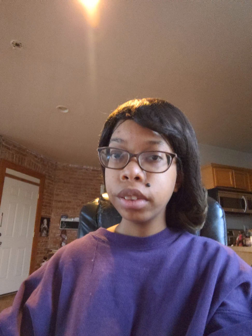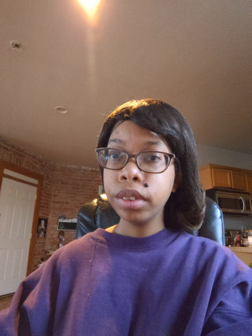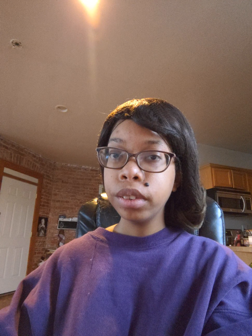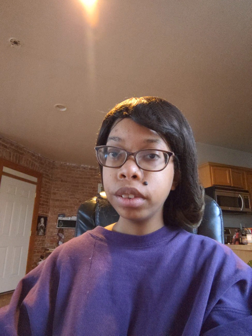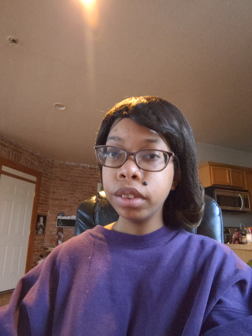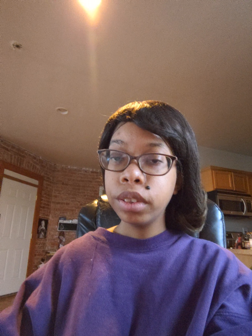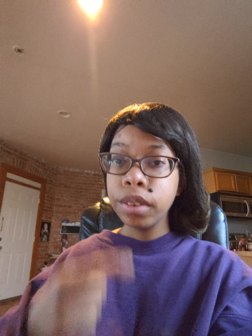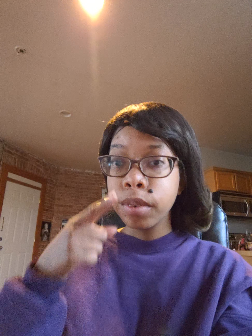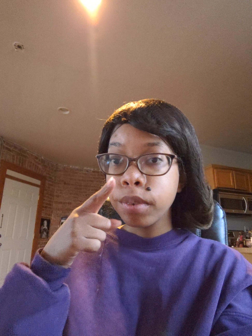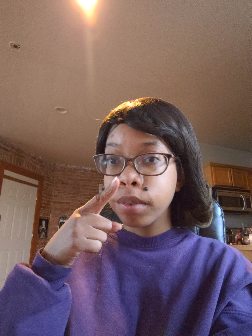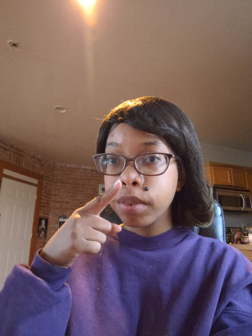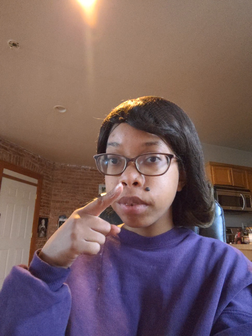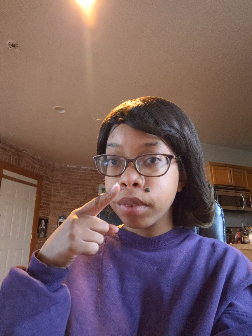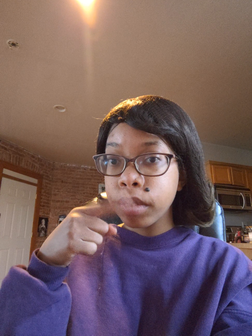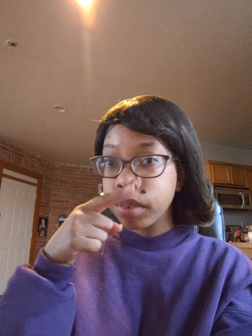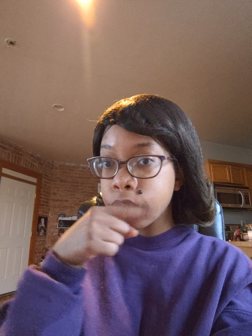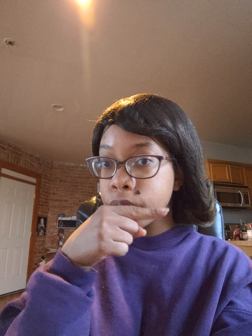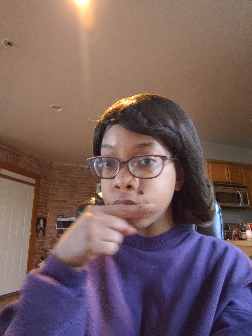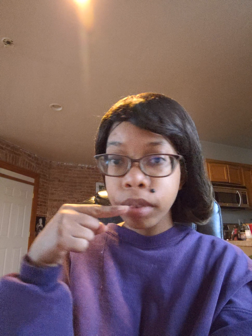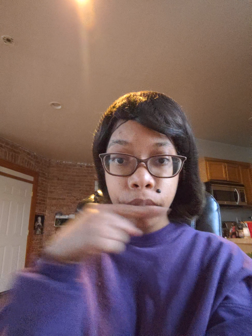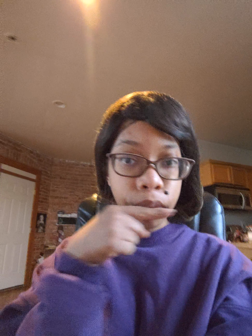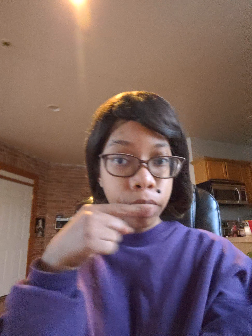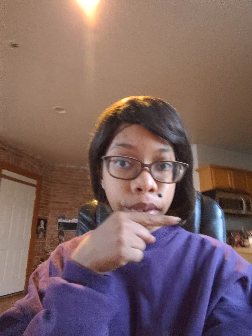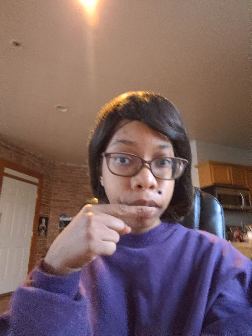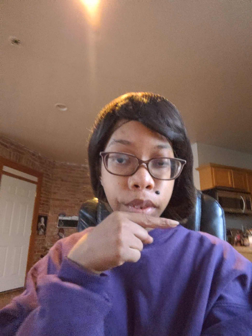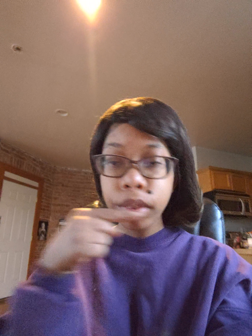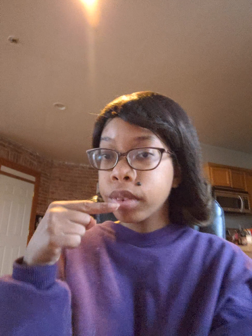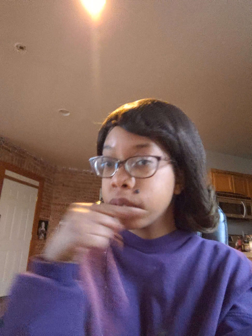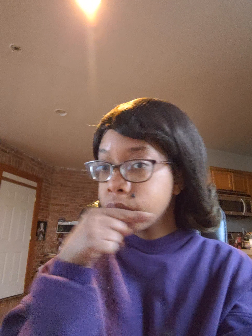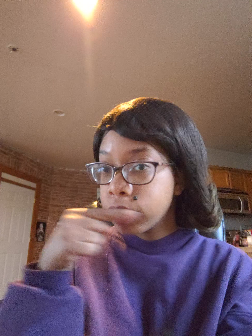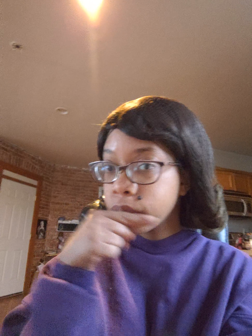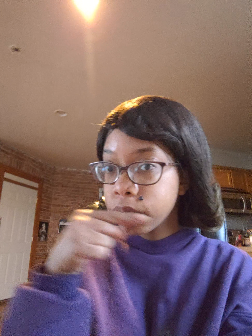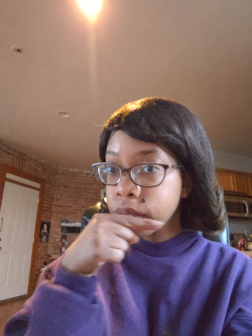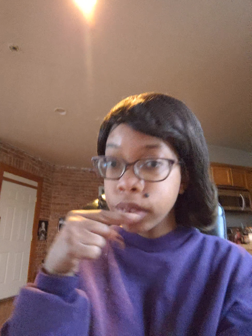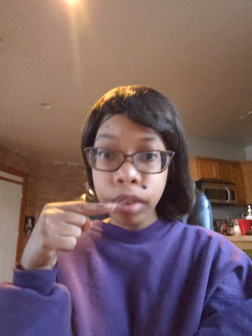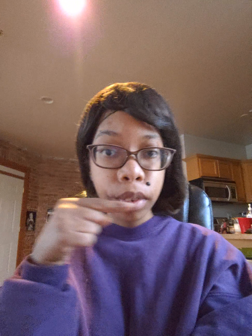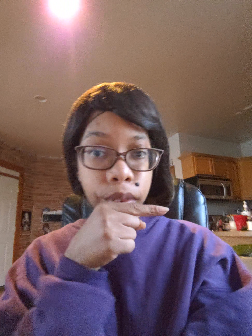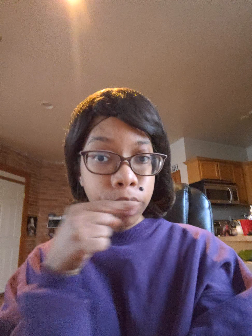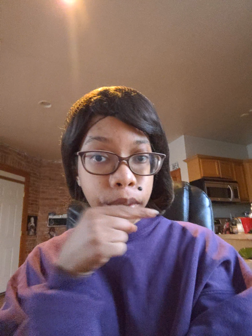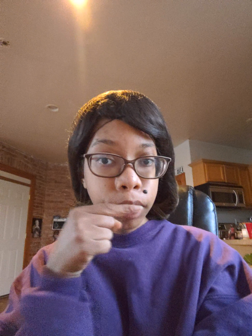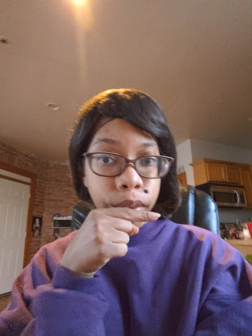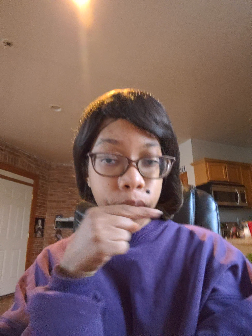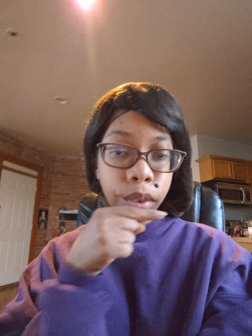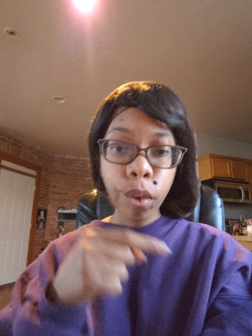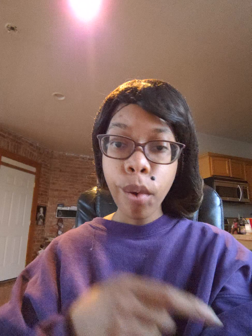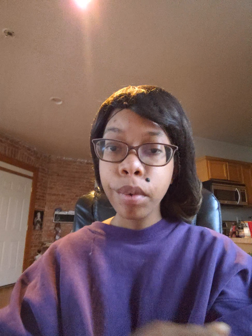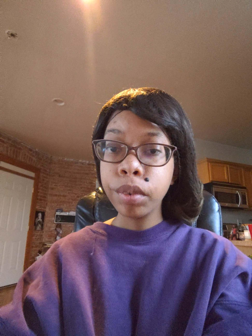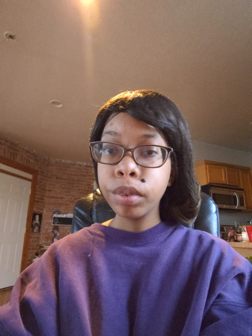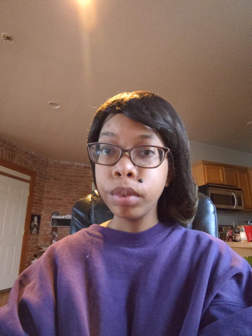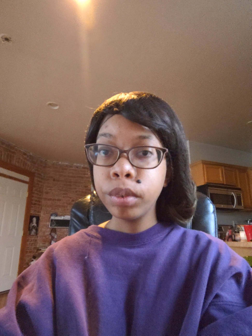toothbrush